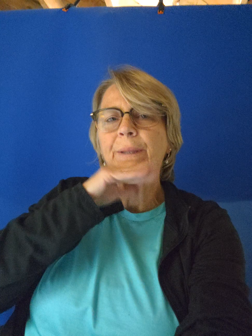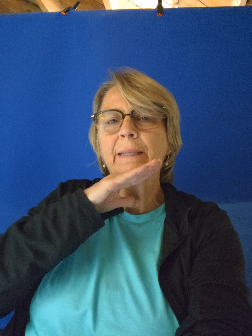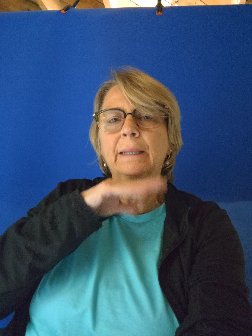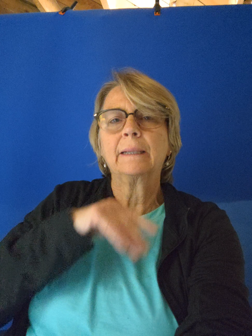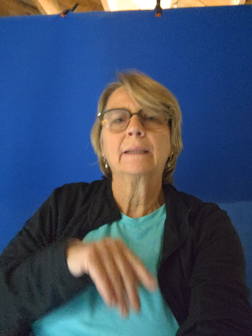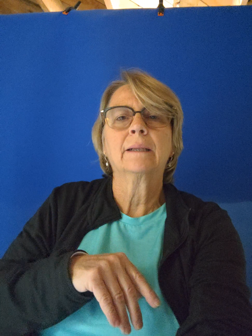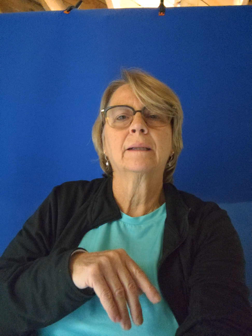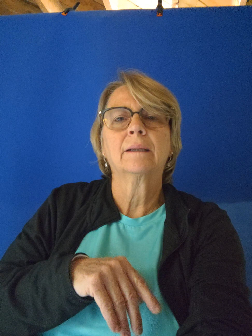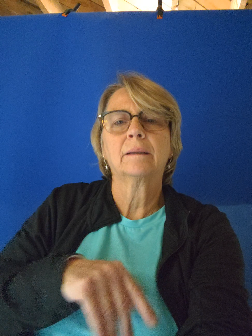pig